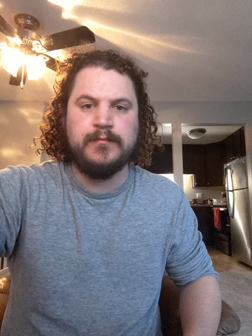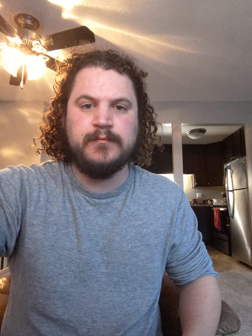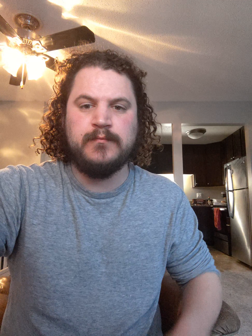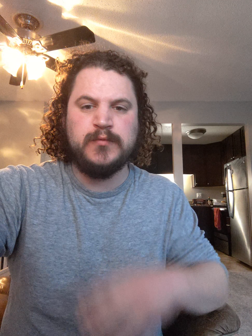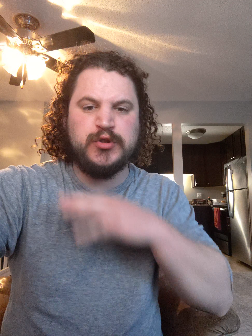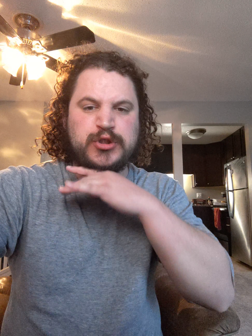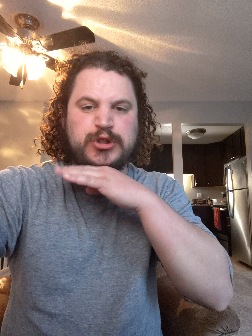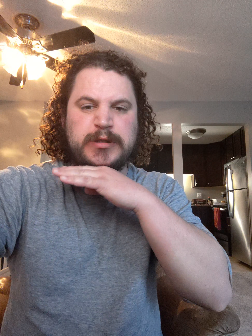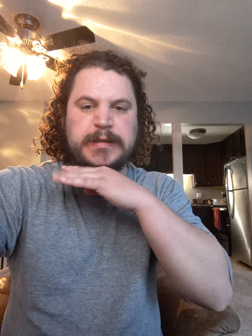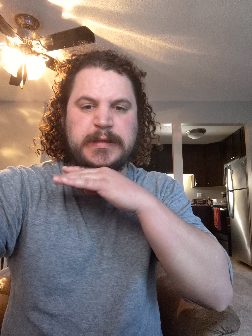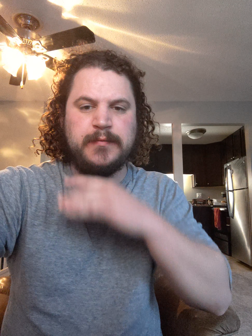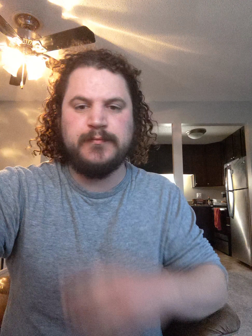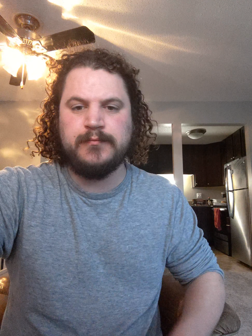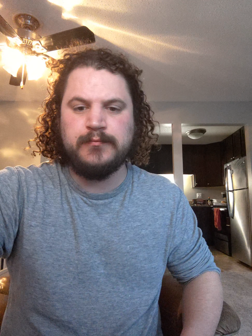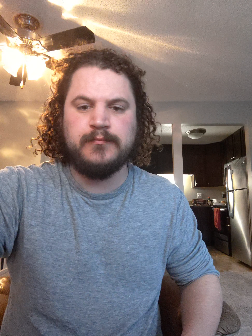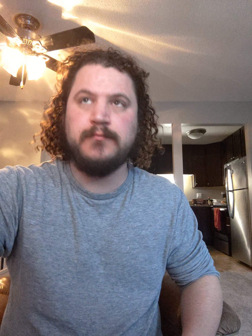dirty